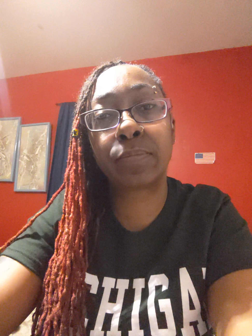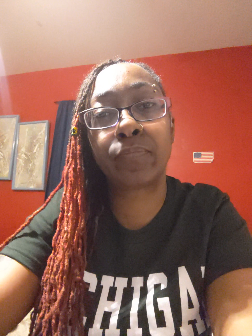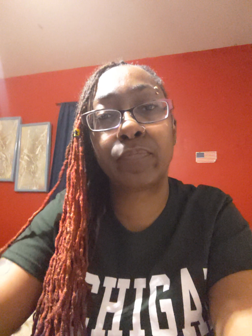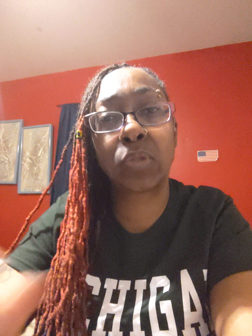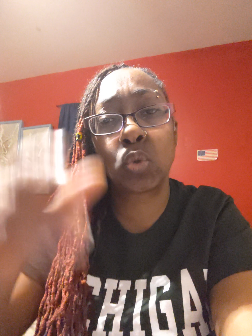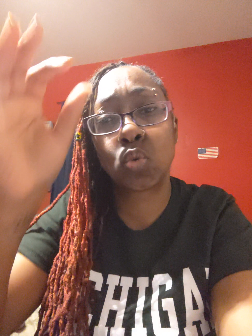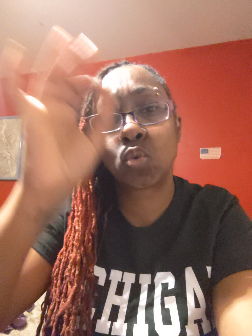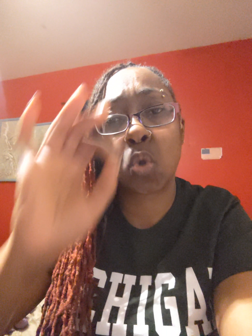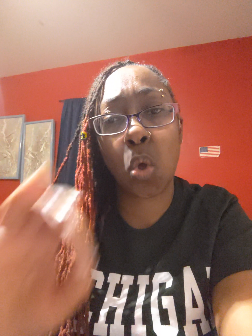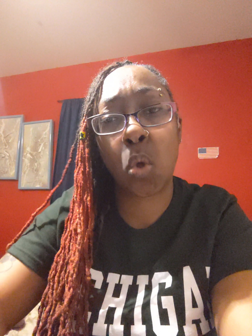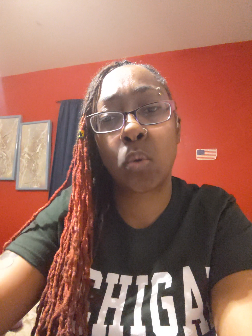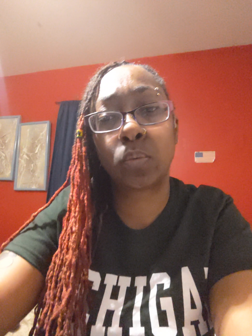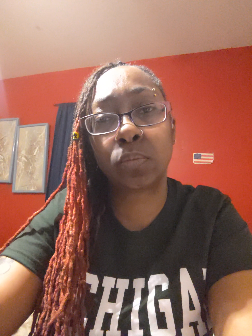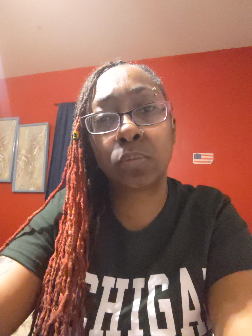snow